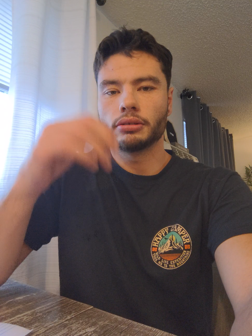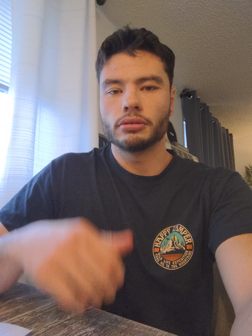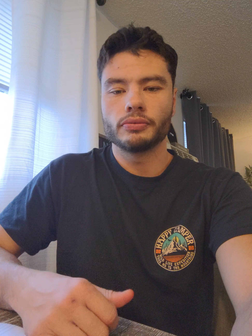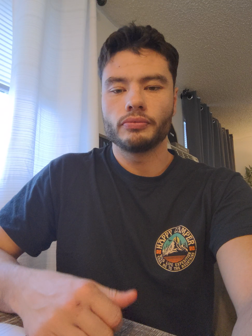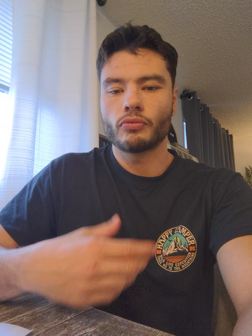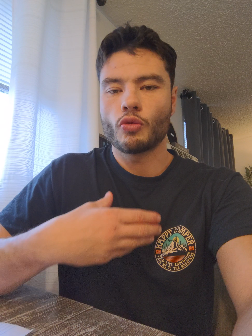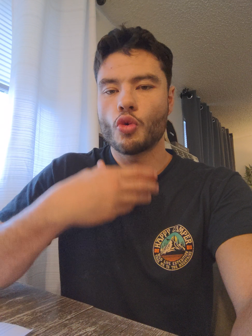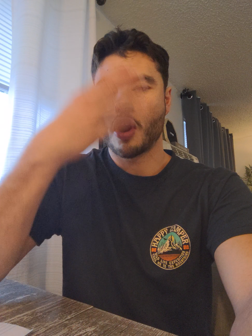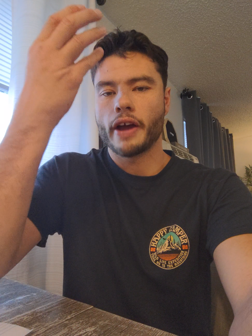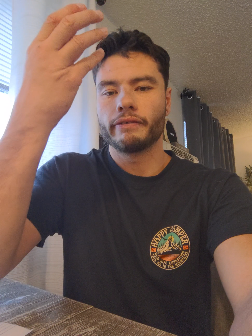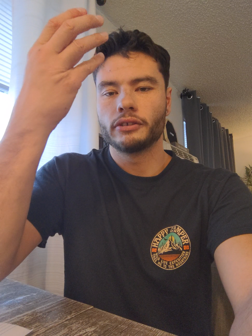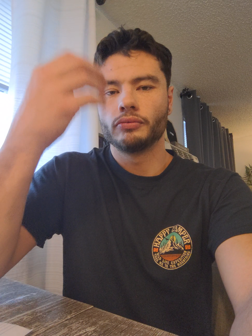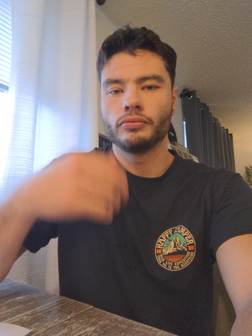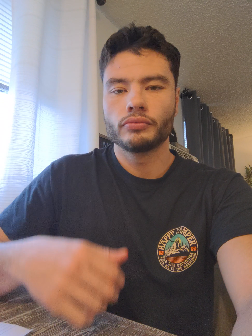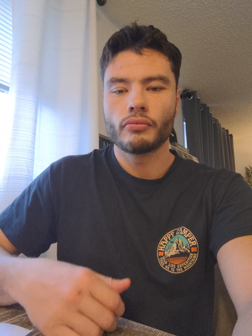giraffe